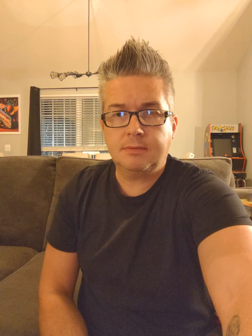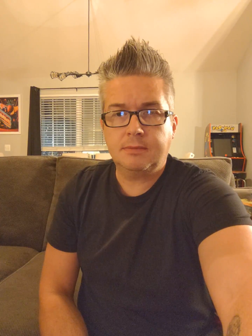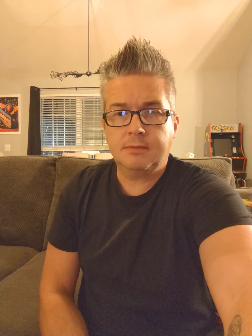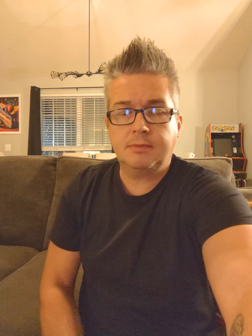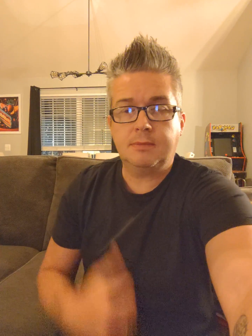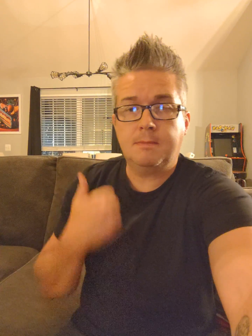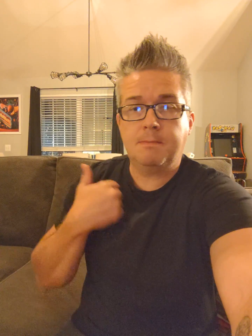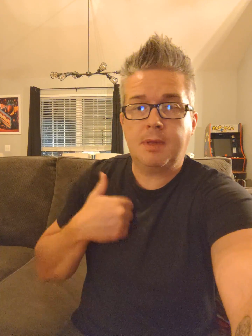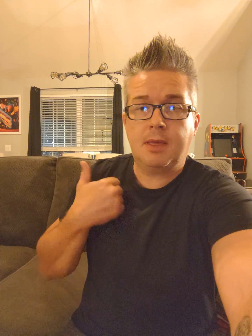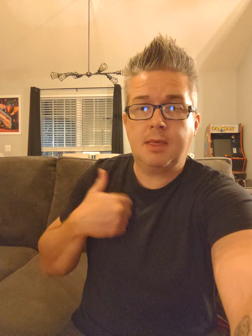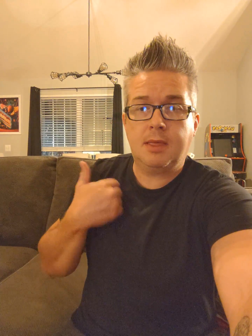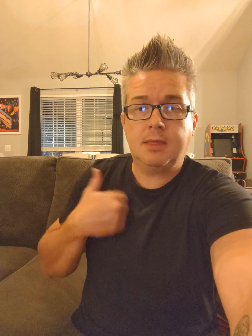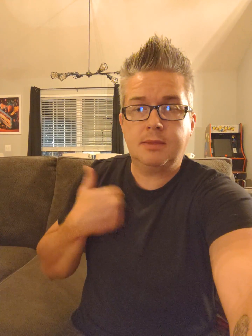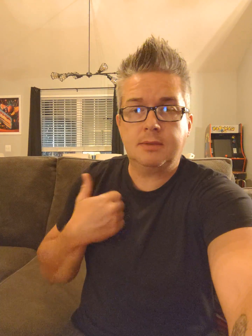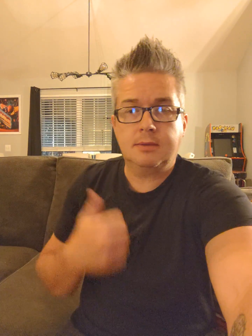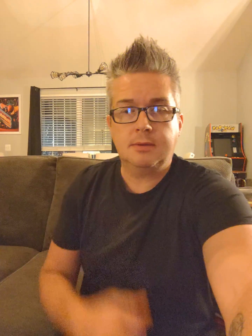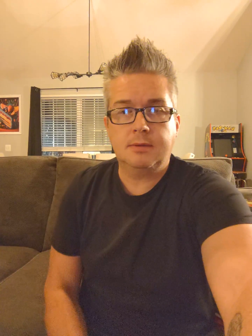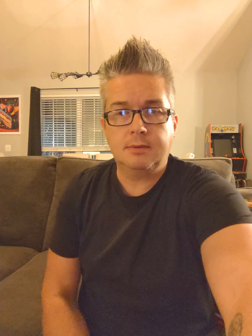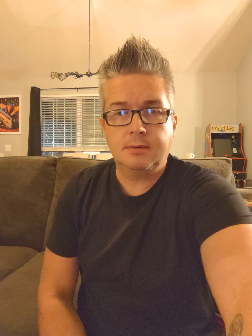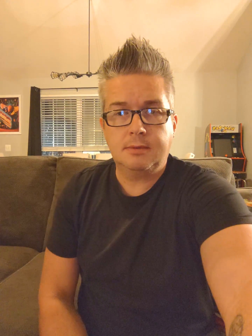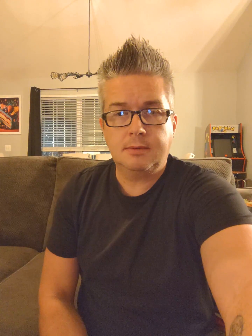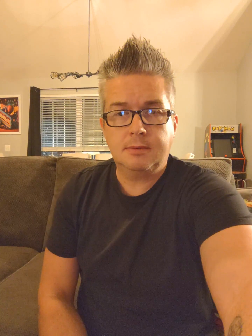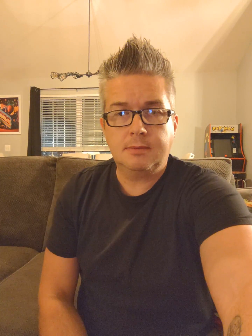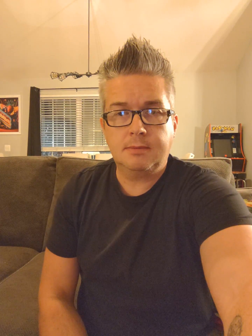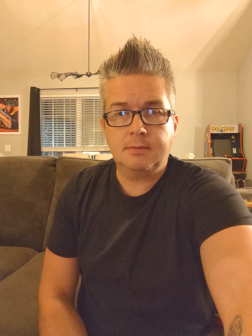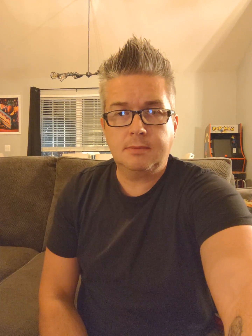bathtub